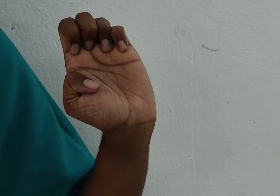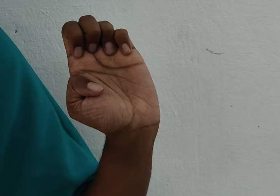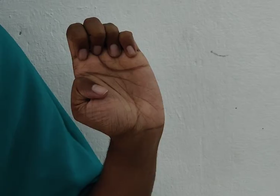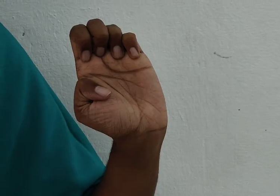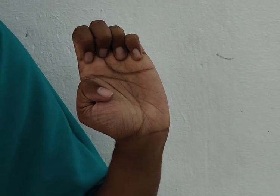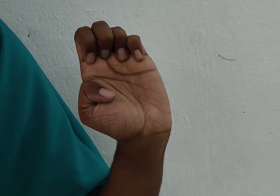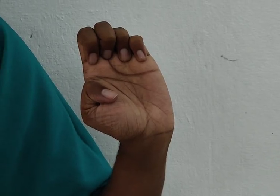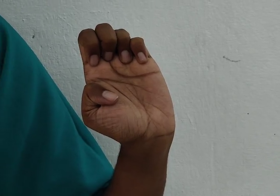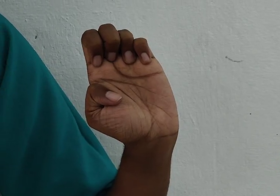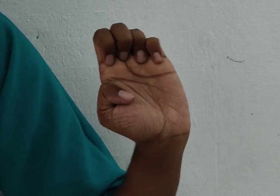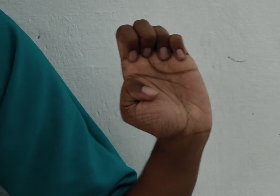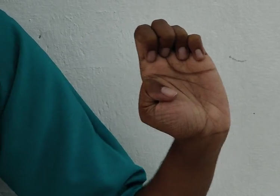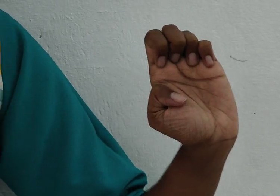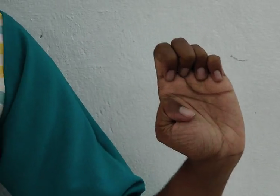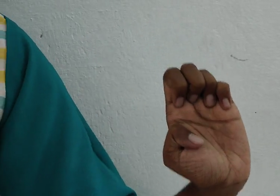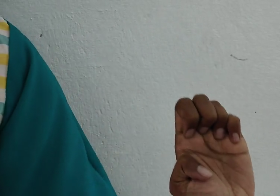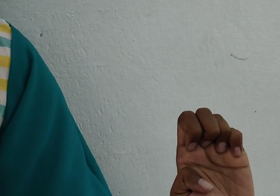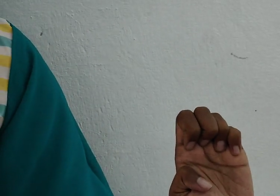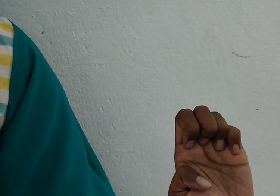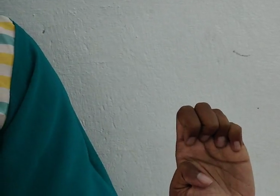ഈ